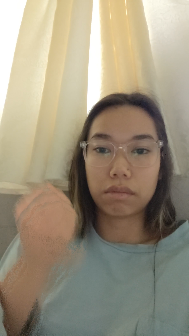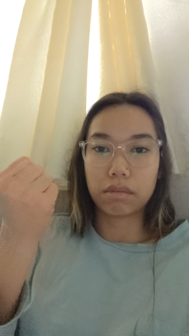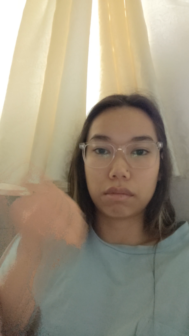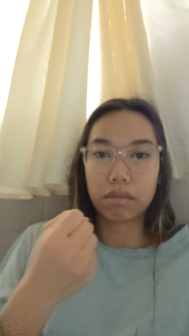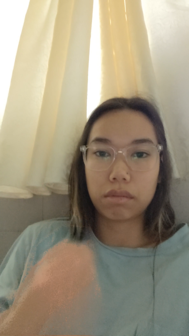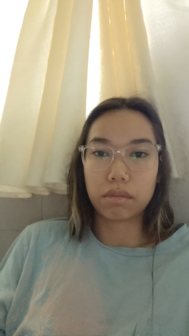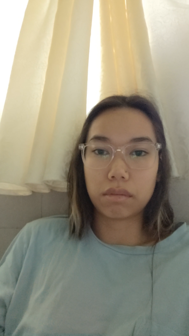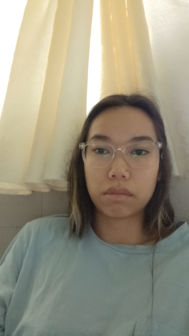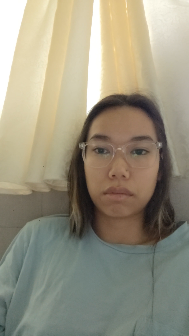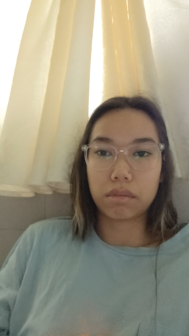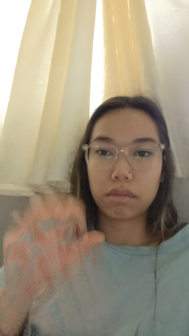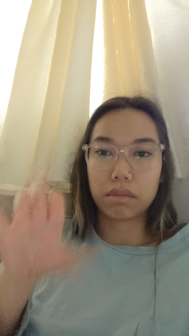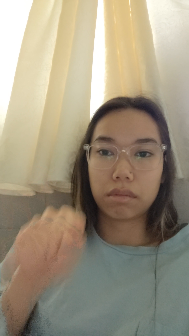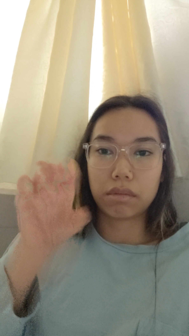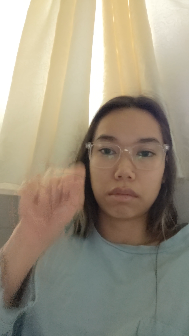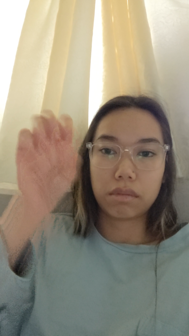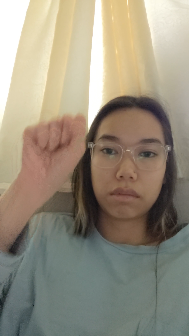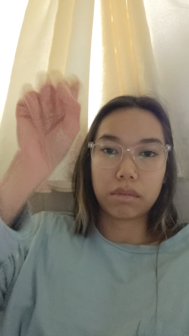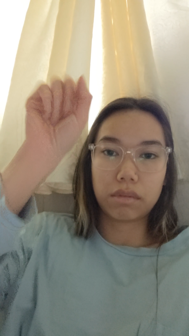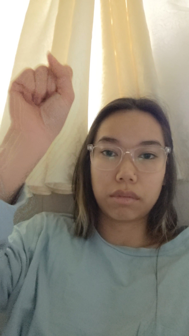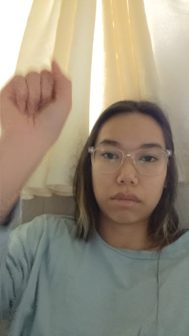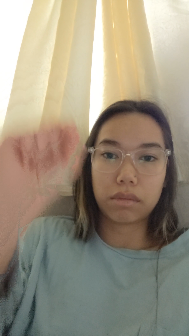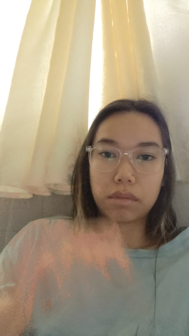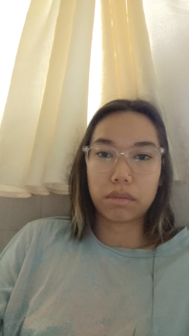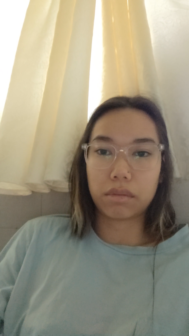ladder